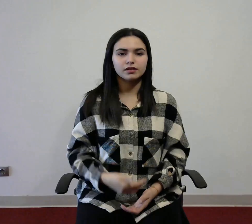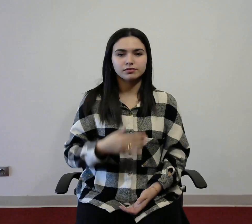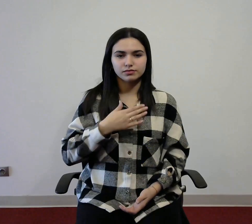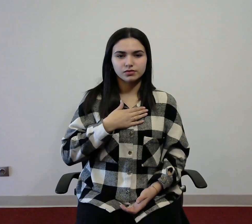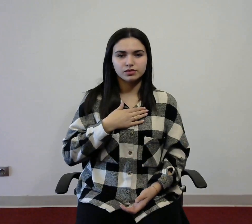mən